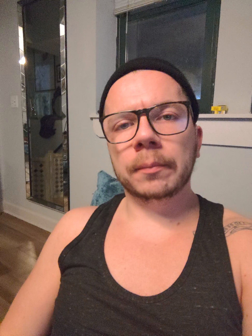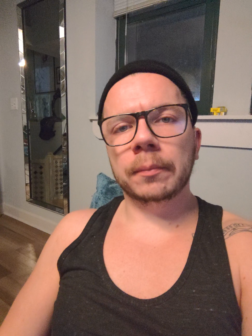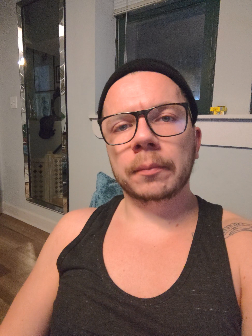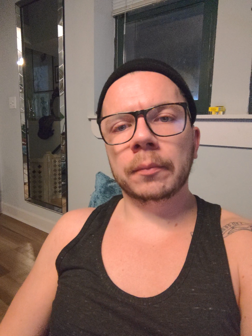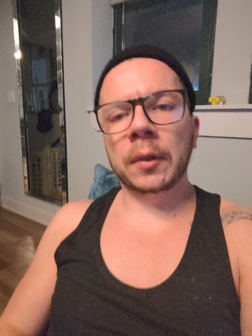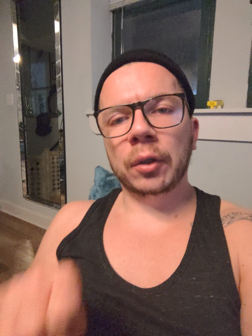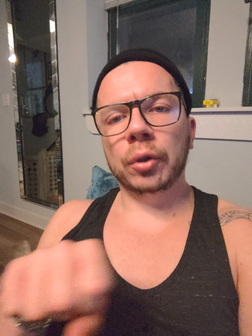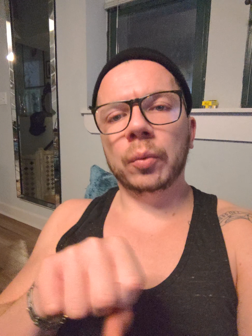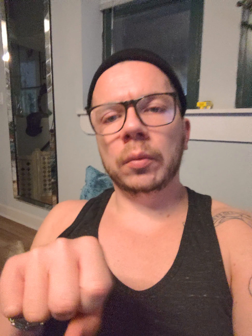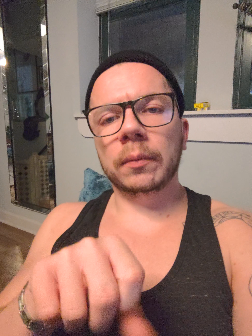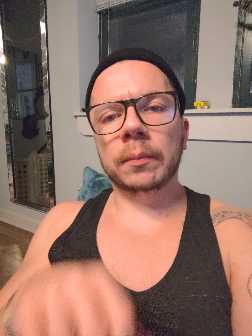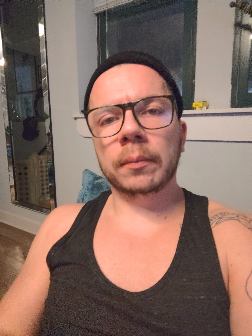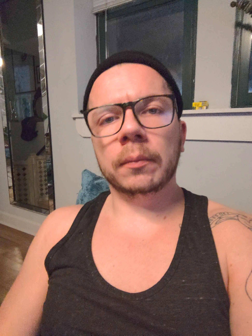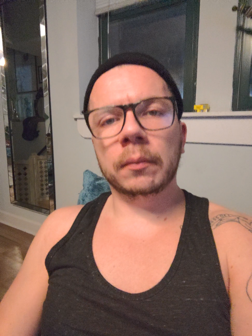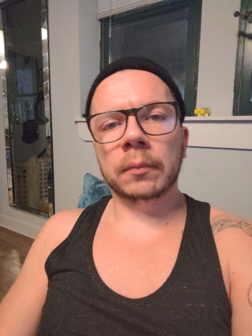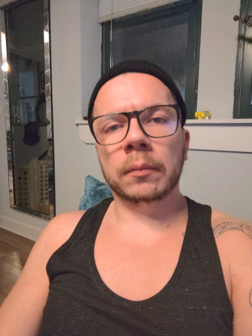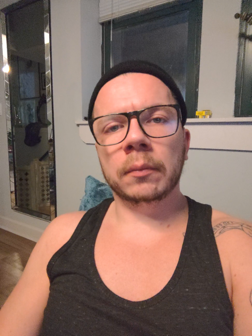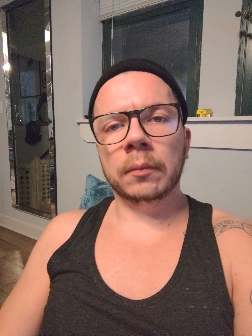shoe